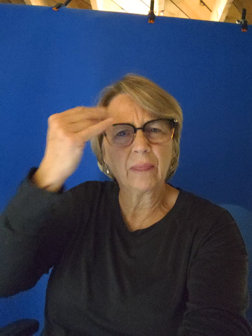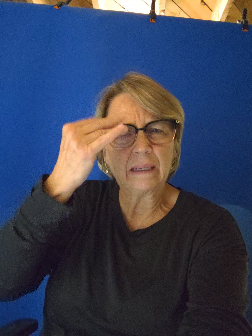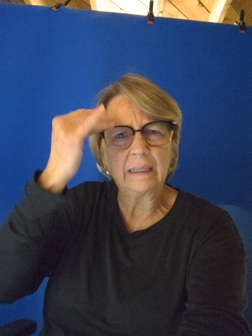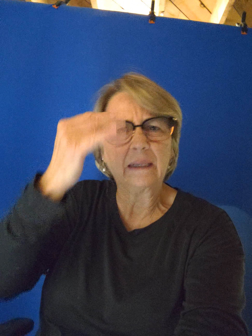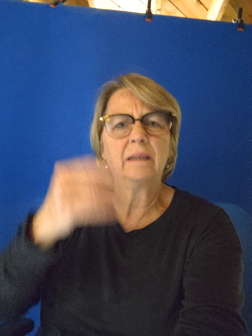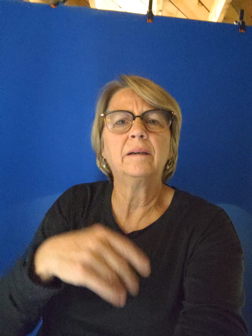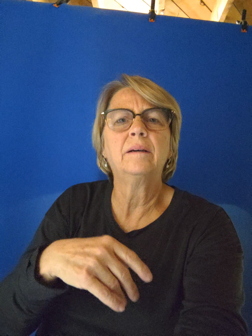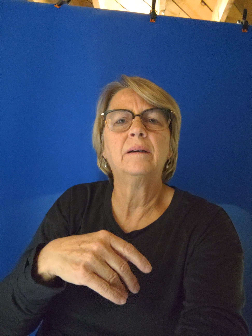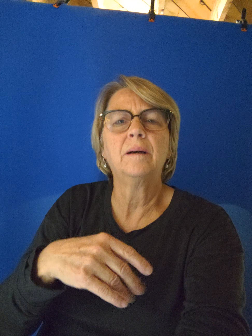think